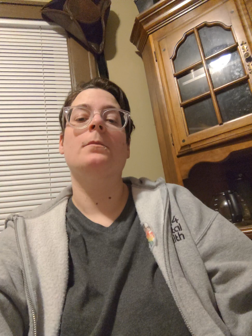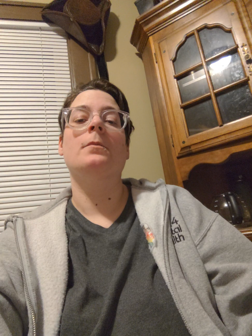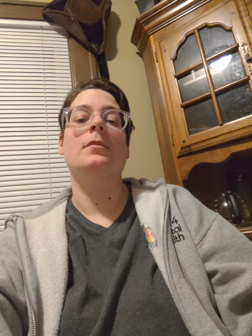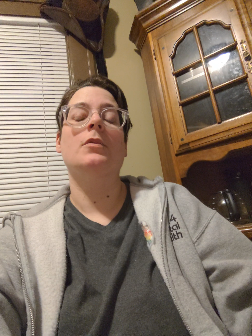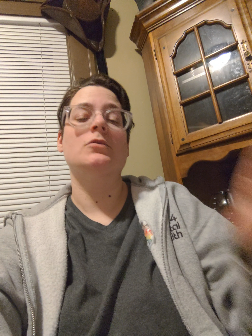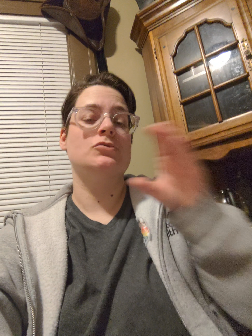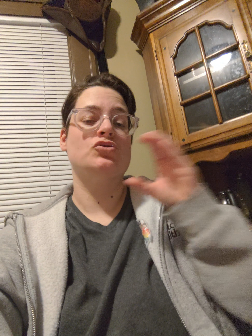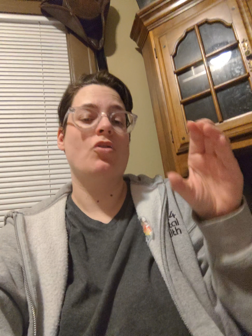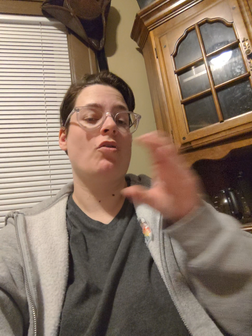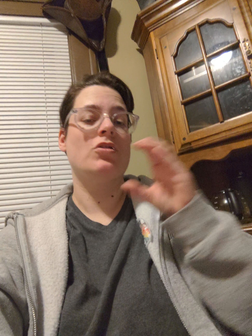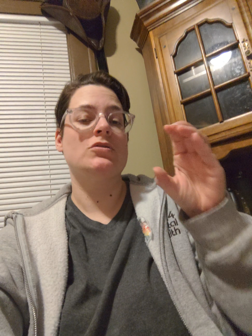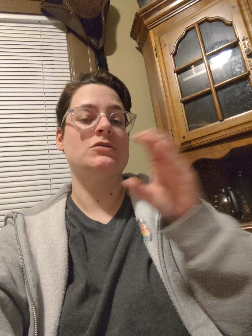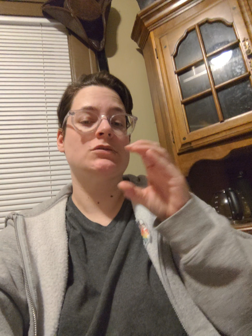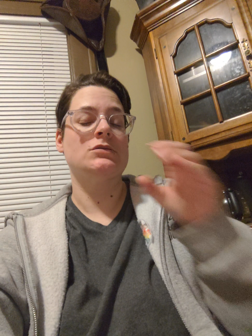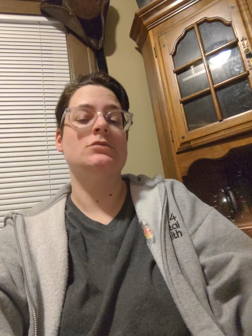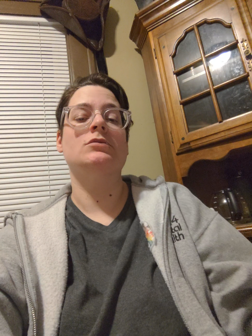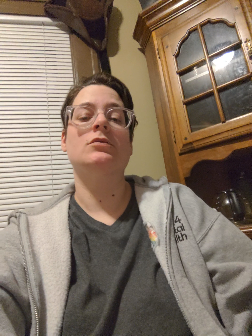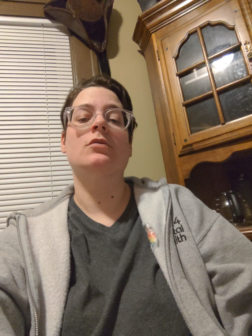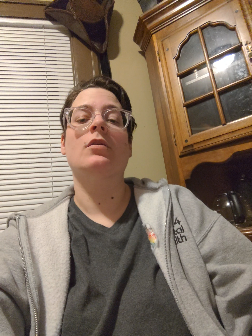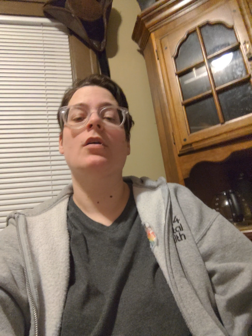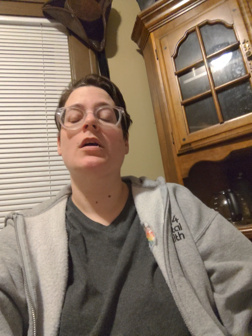chocolate